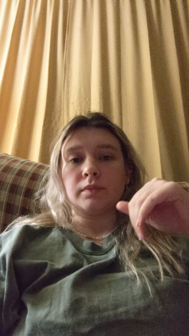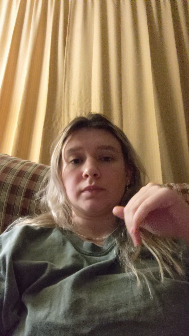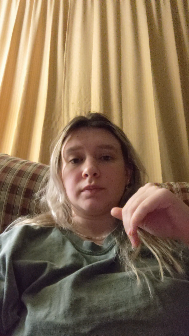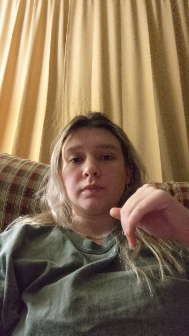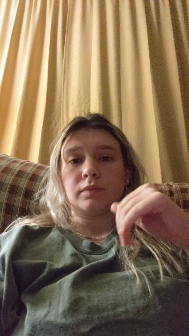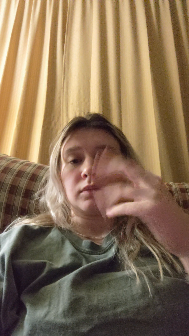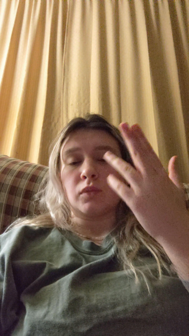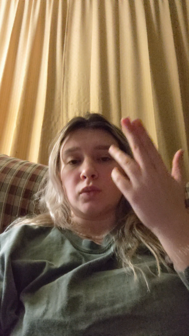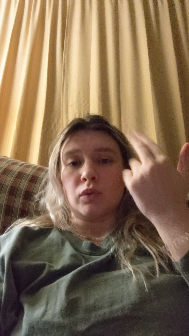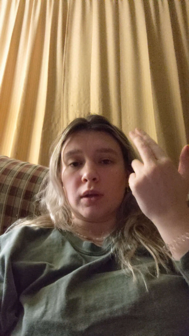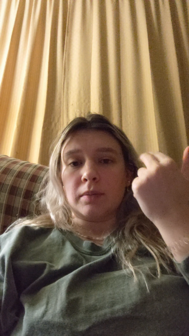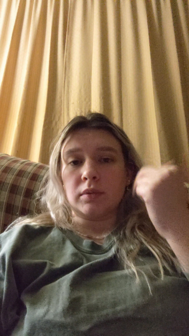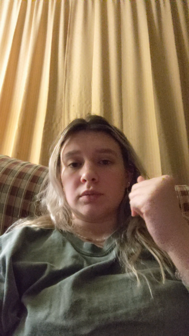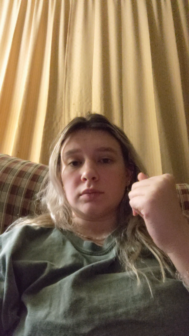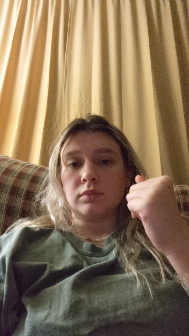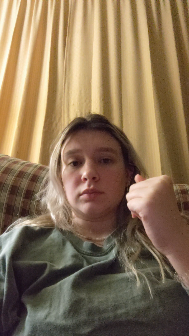rabbit